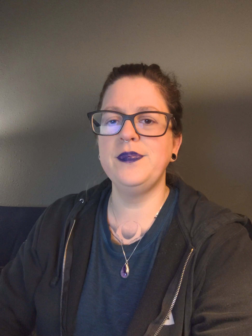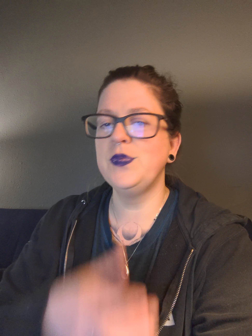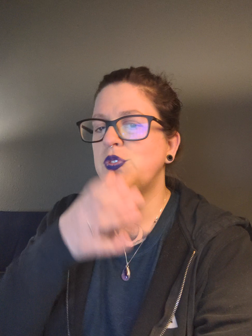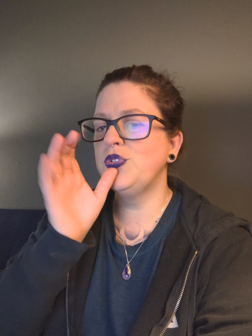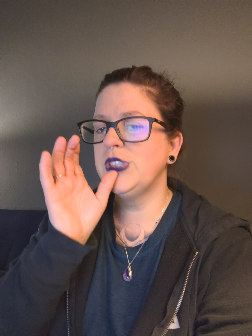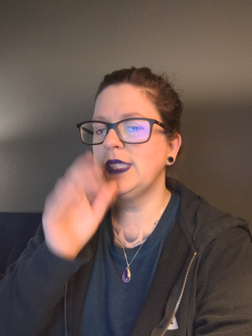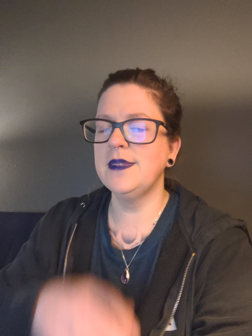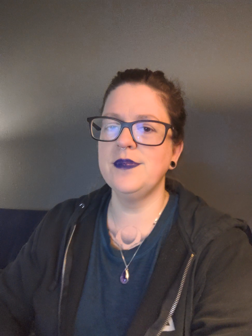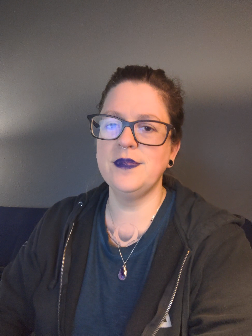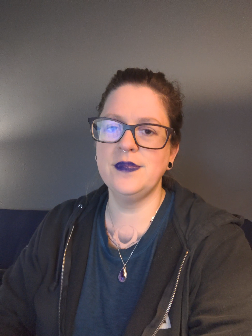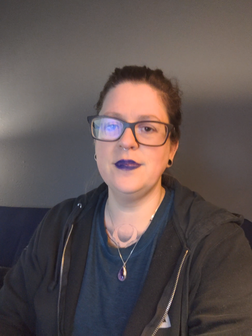drink